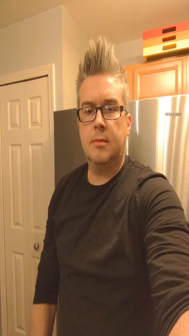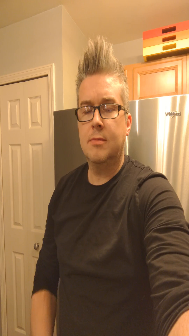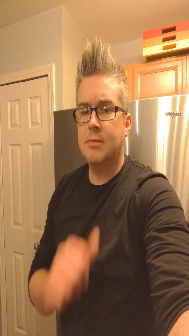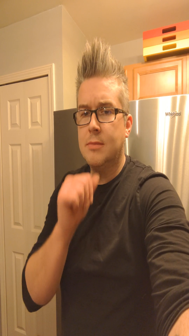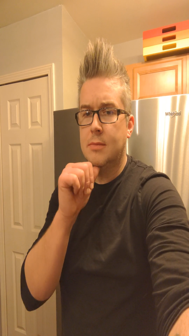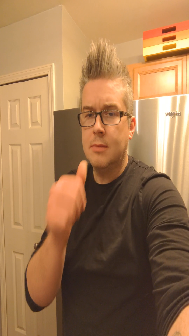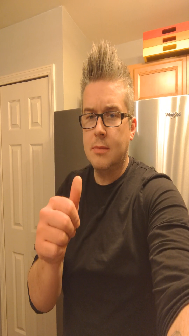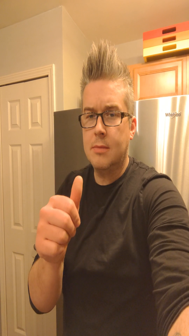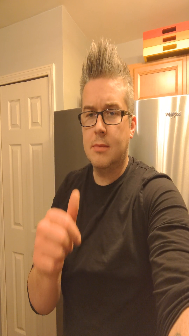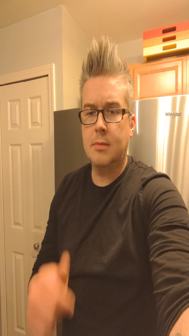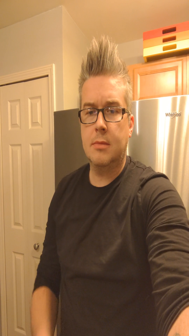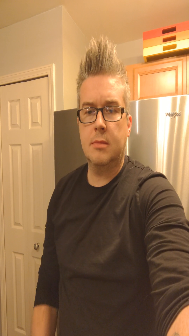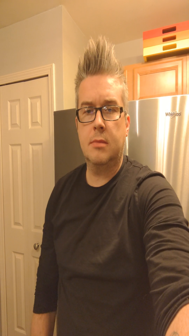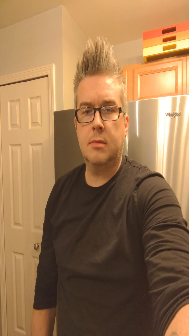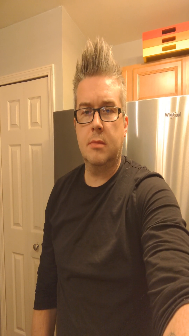not